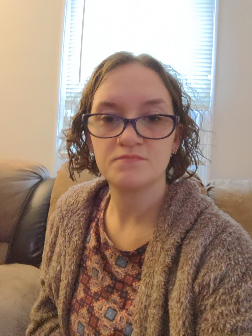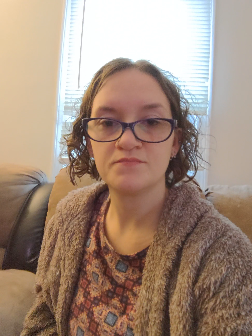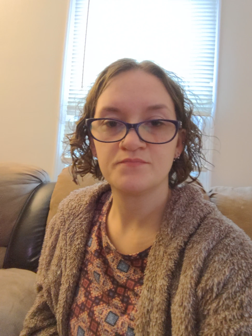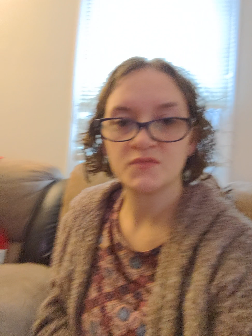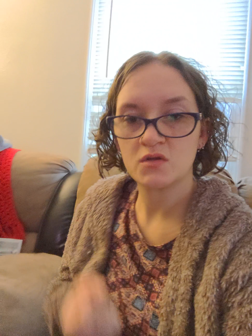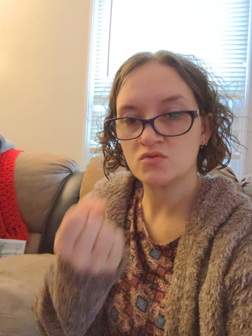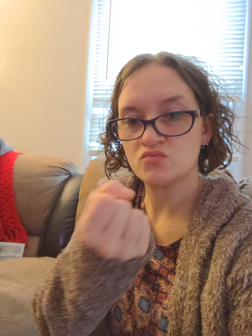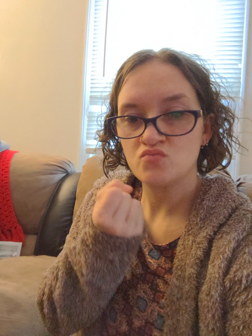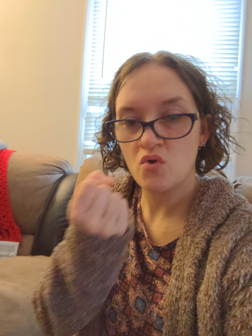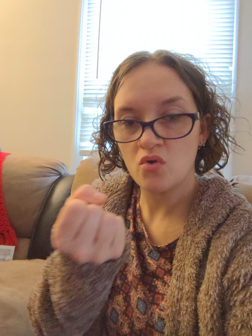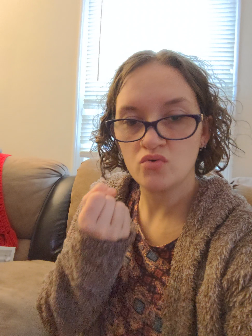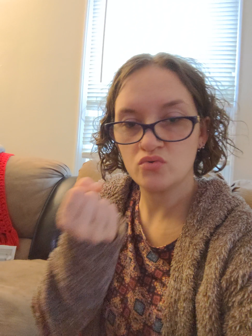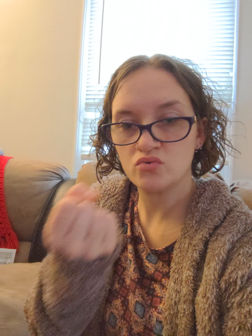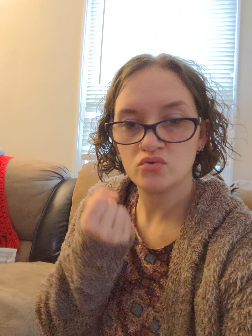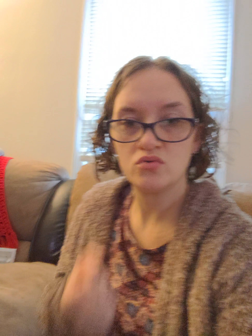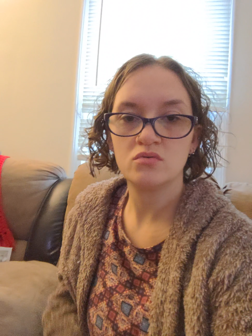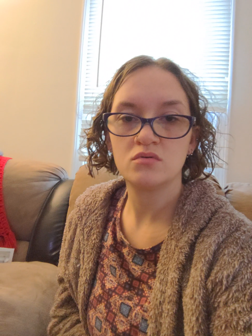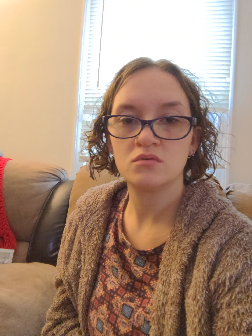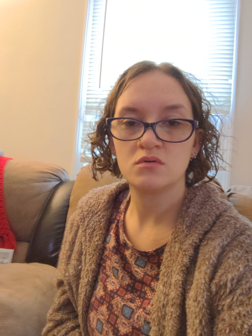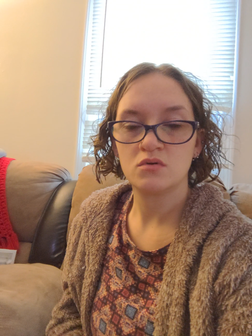drawer